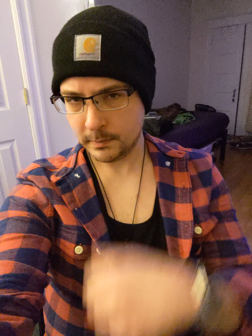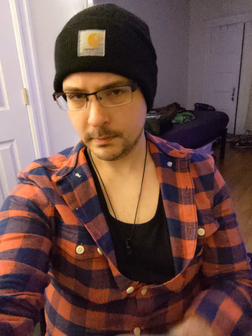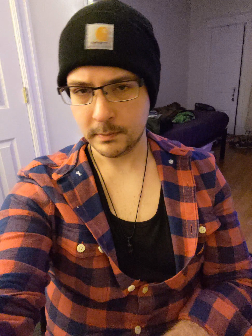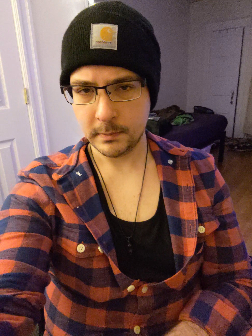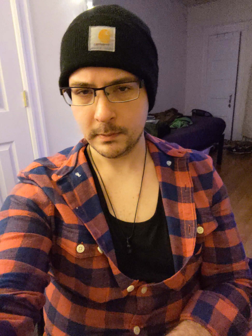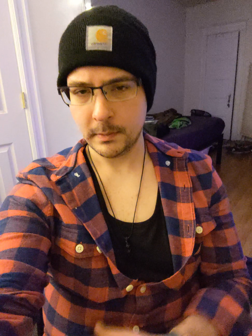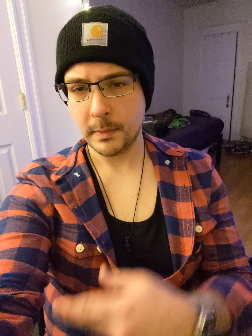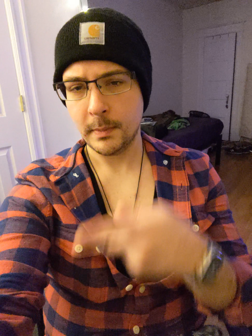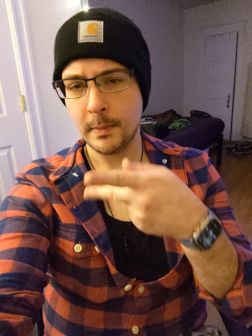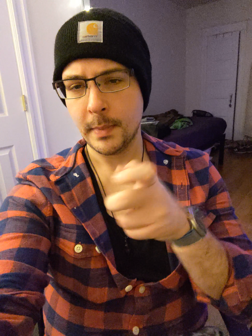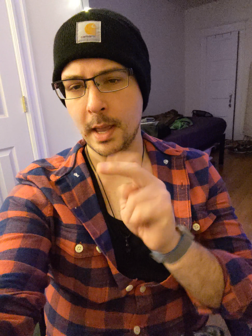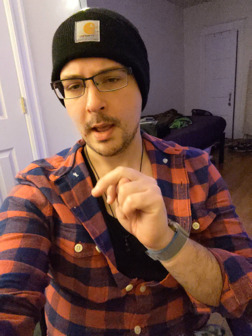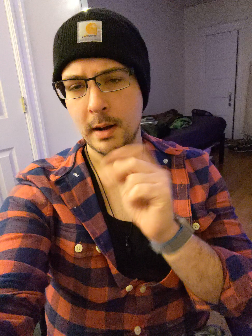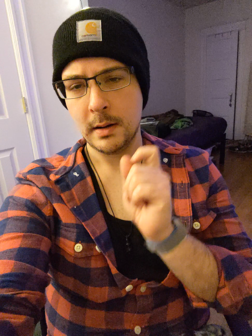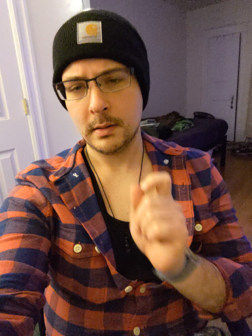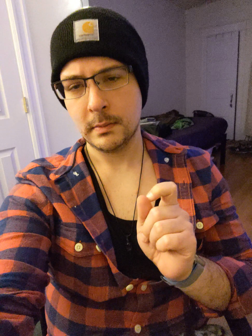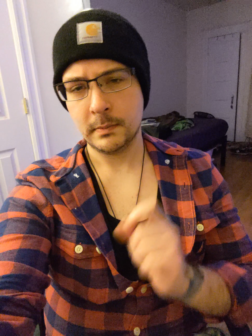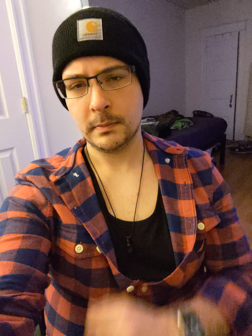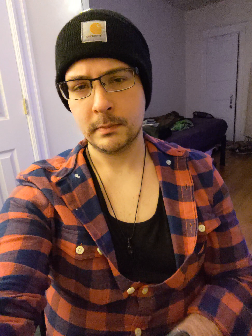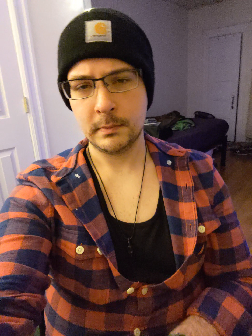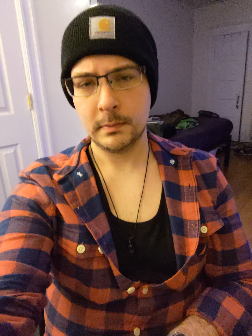pen